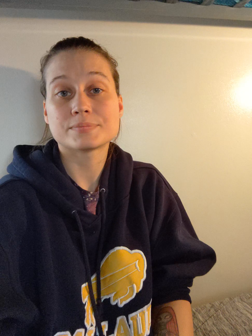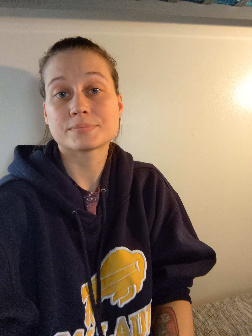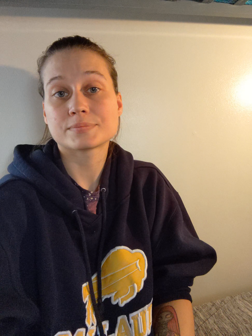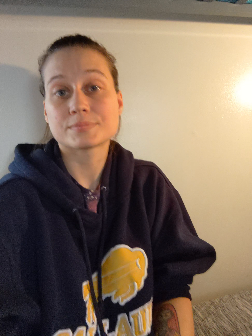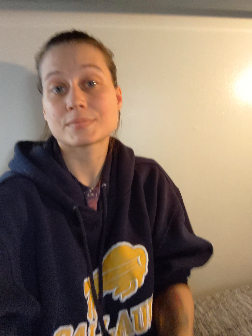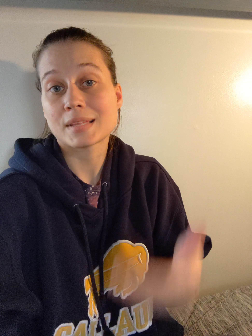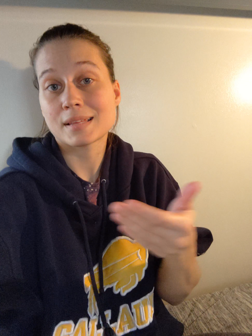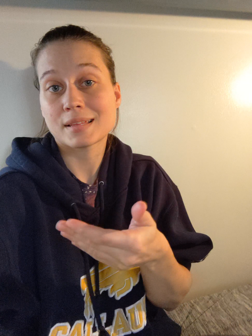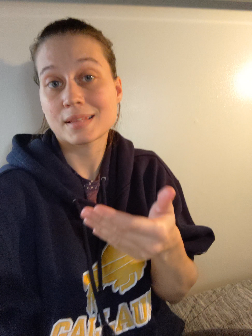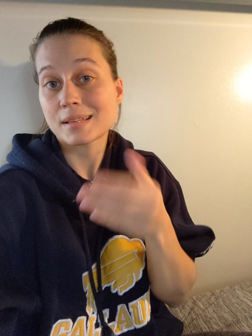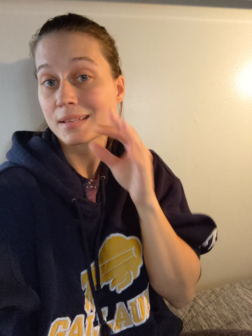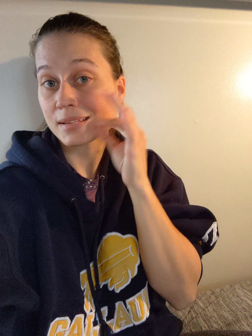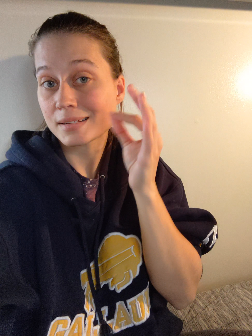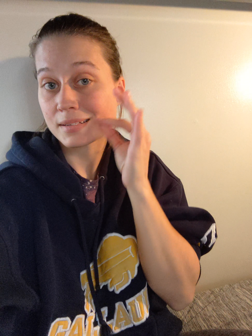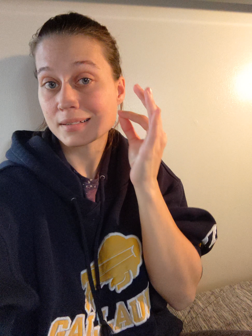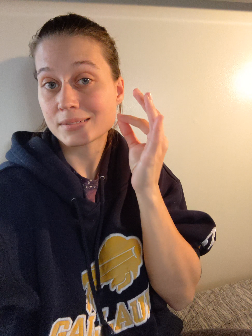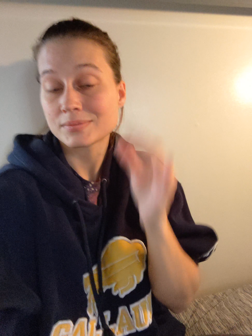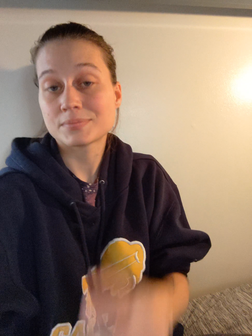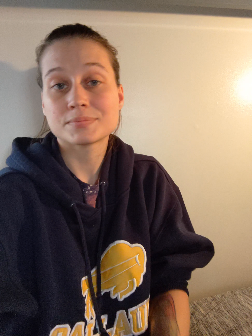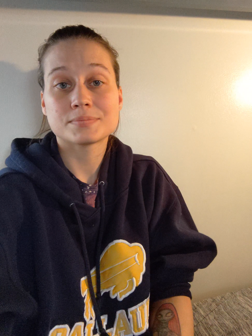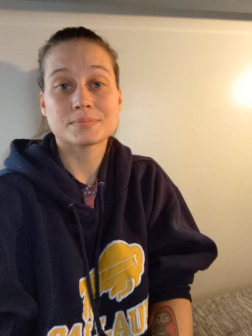kitty